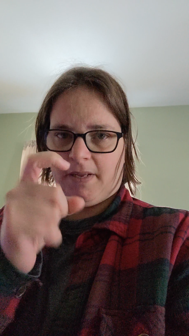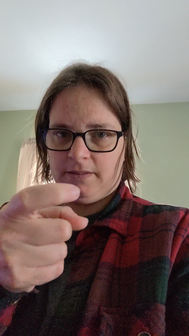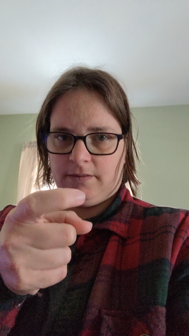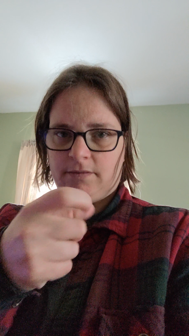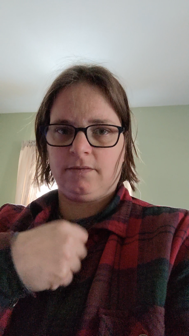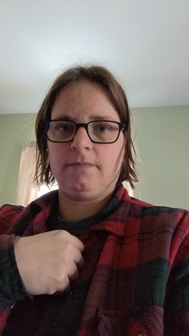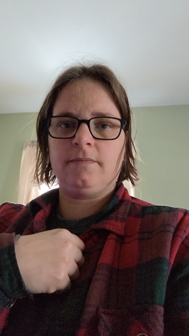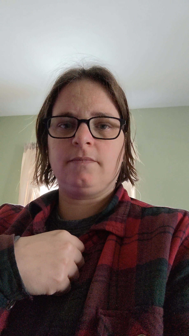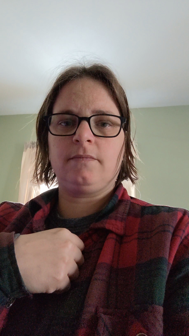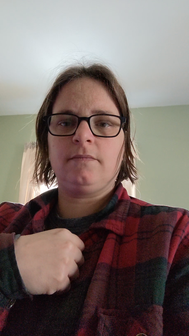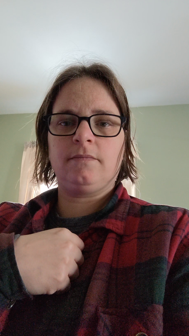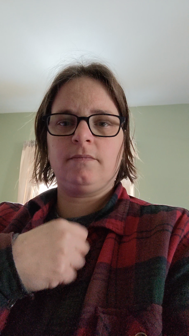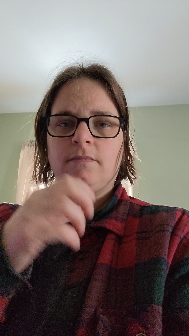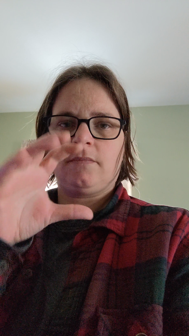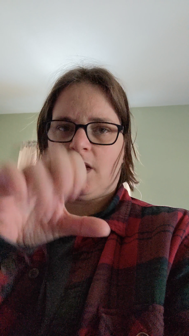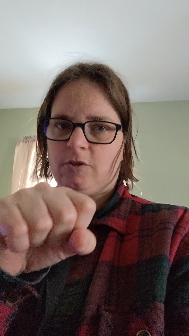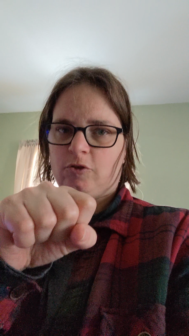catch